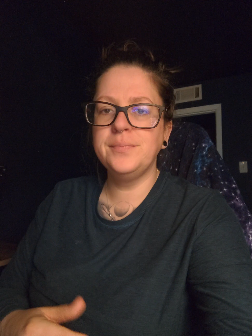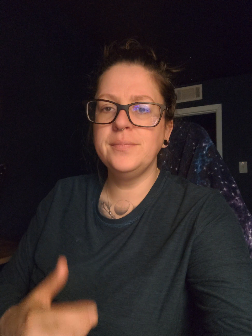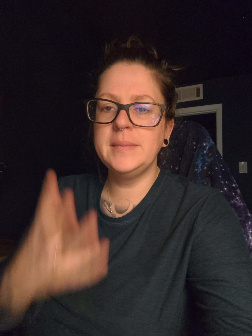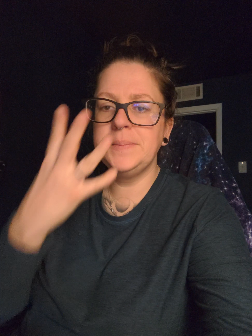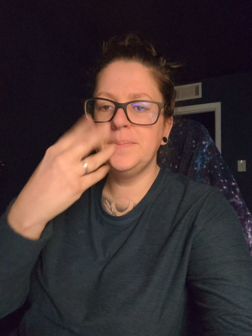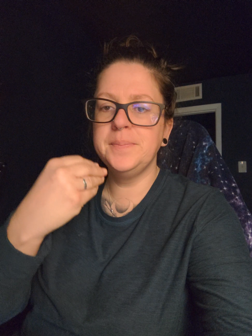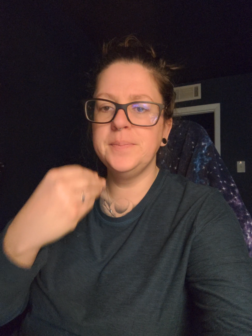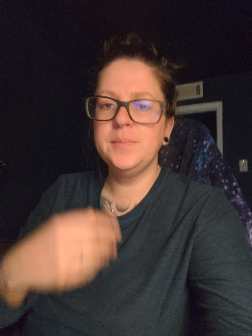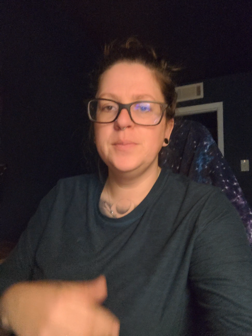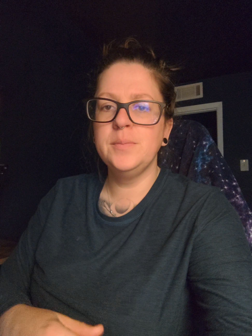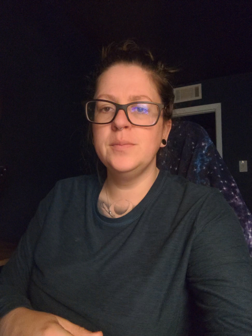sleep